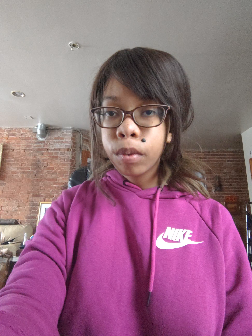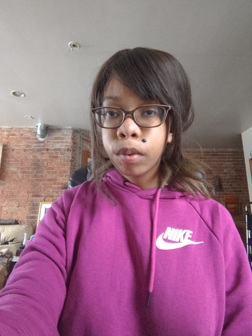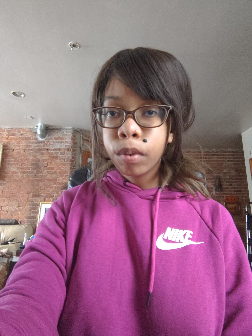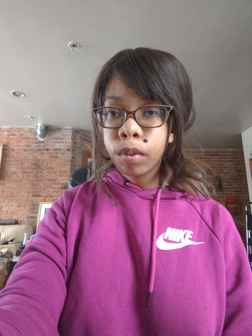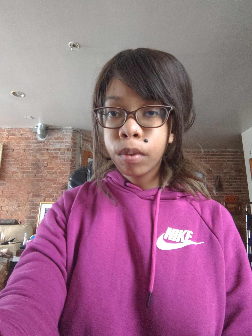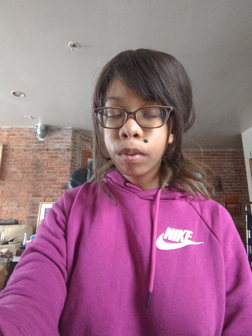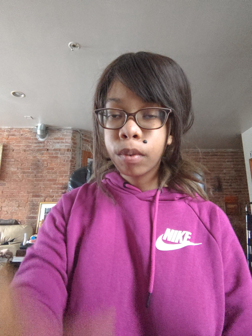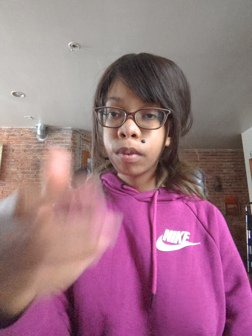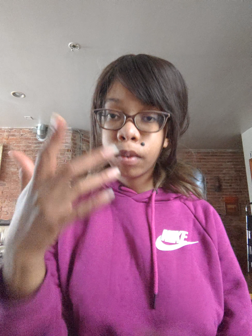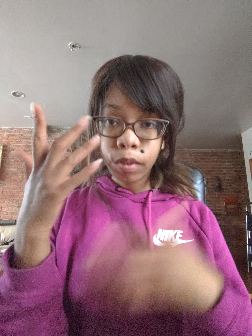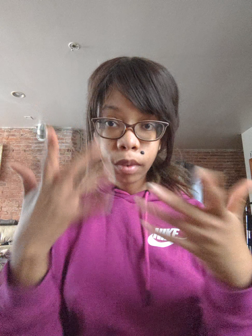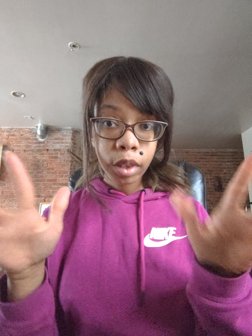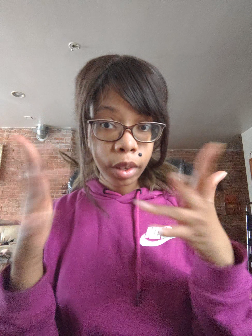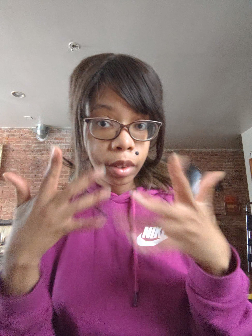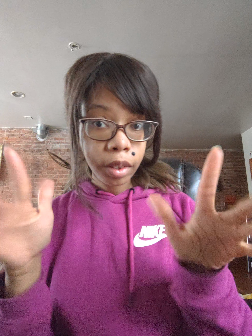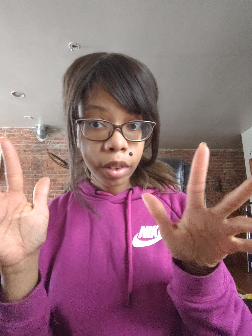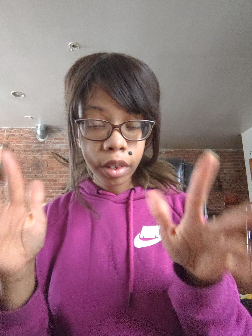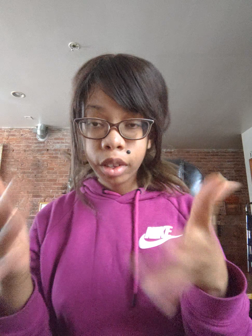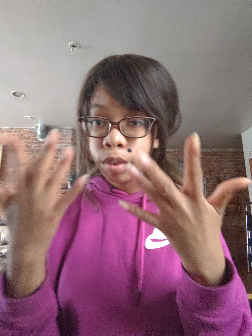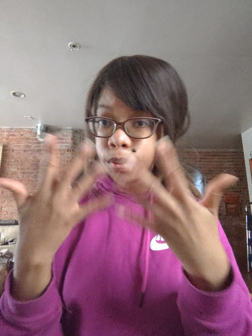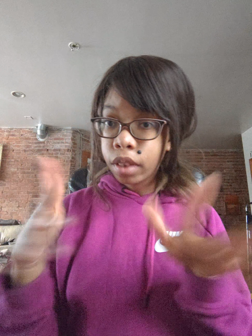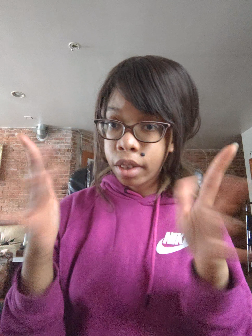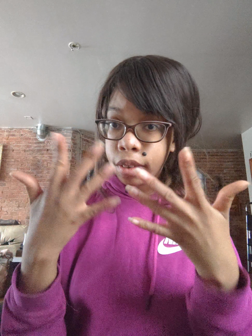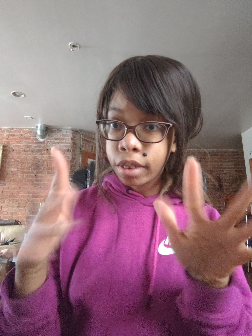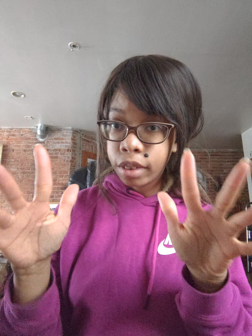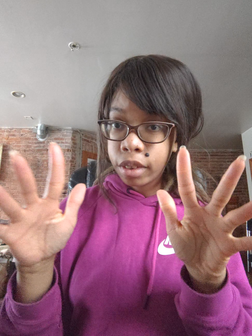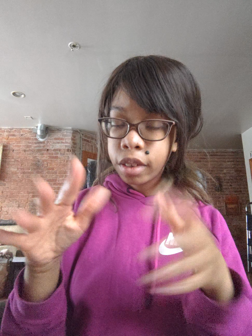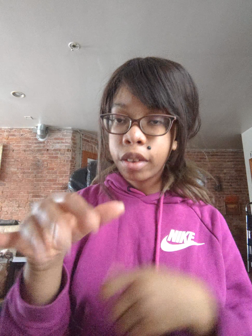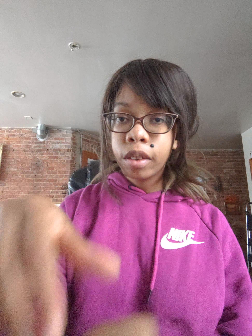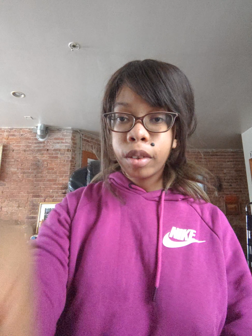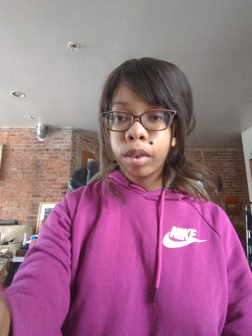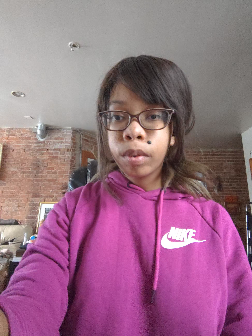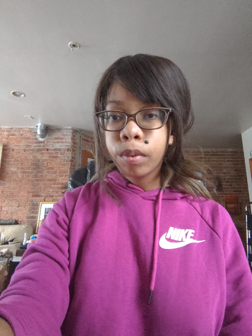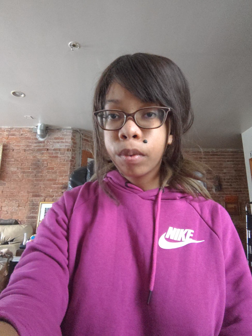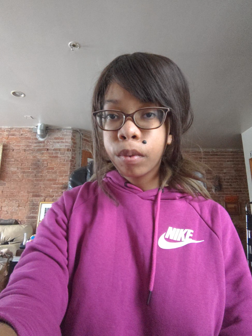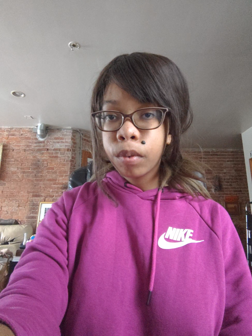finish